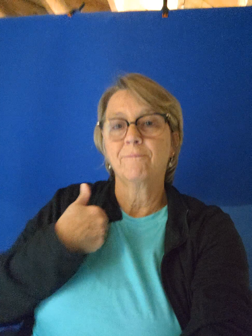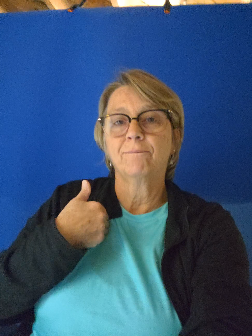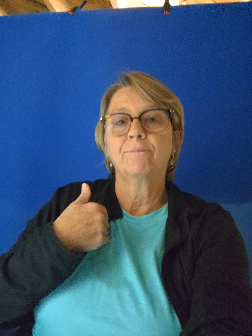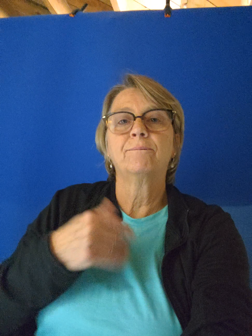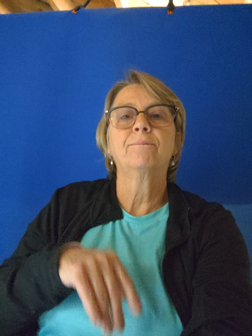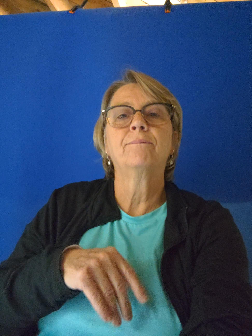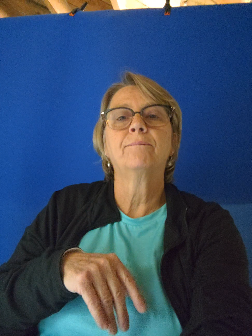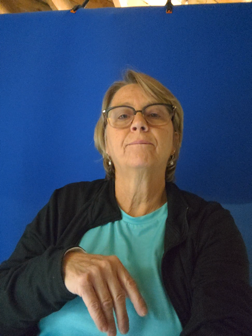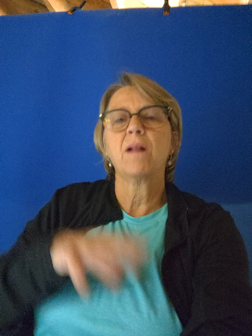have